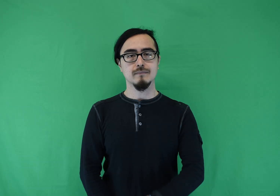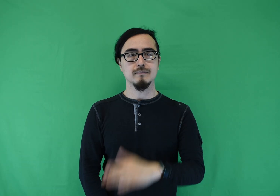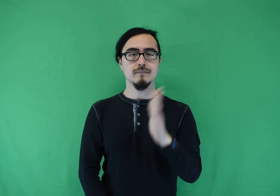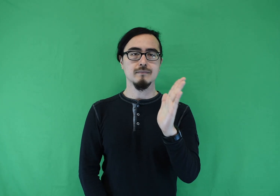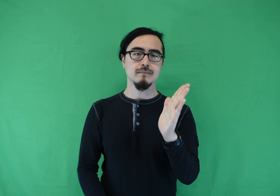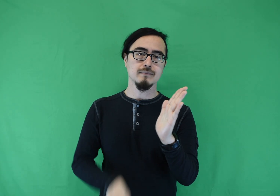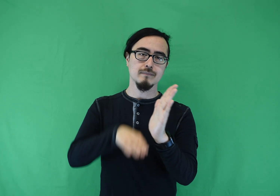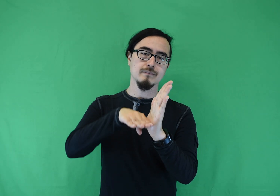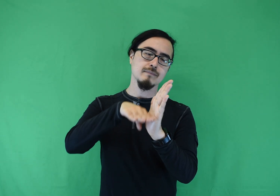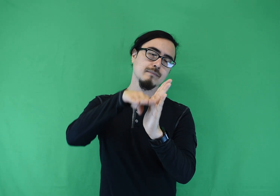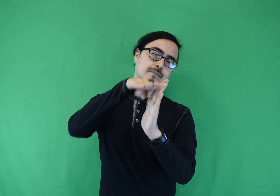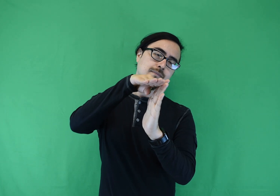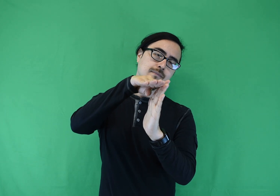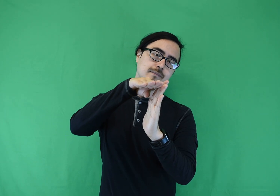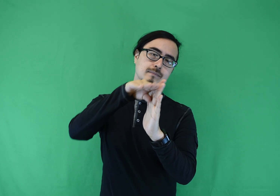elevado